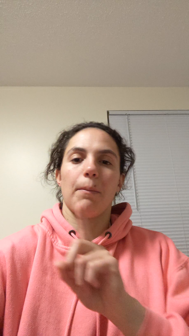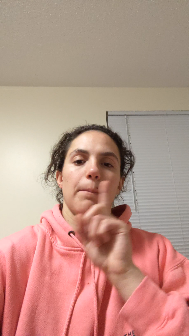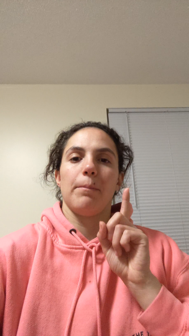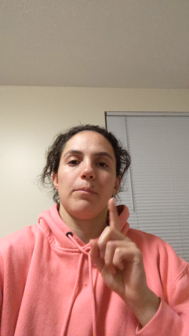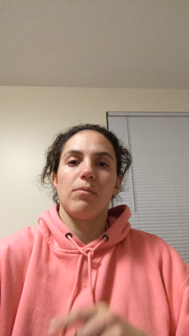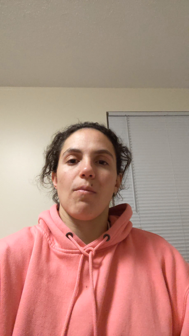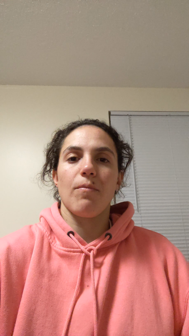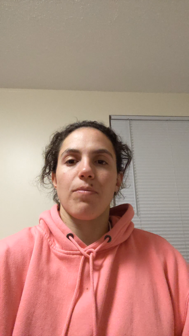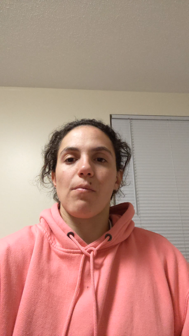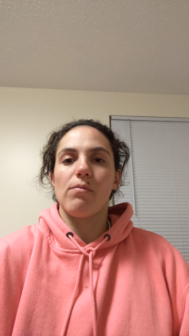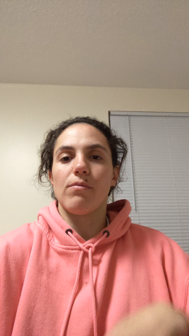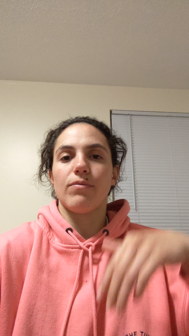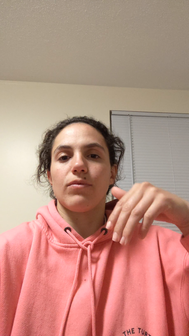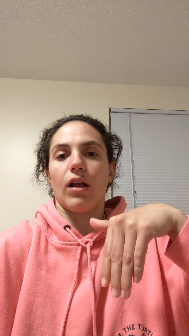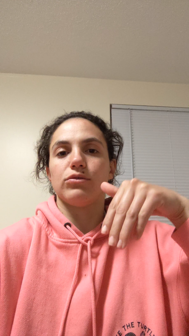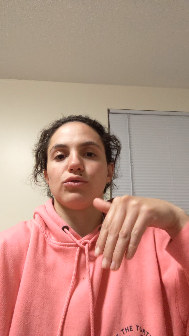doctor